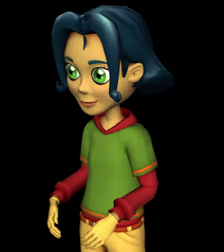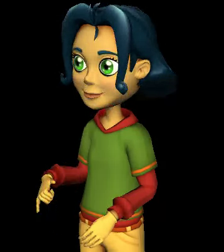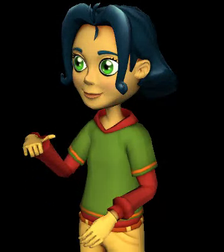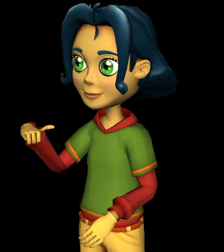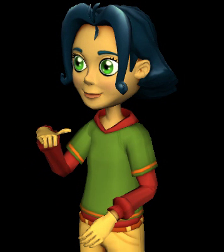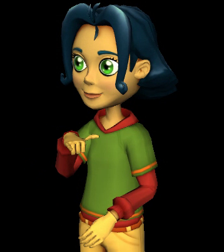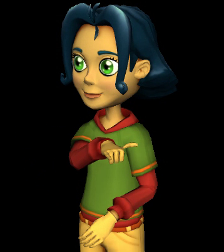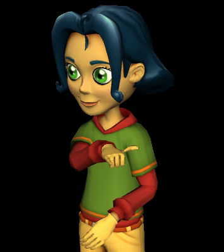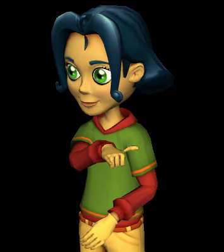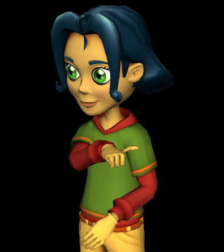طائرة